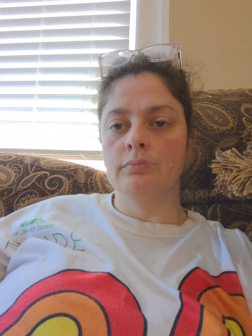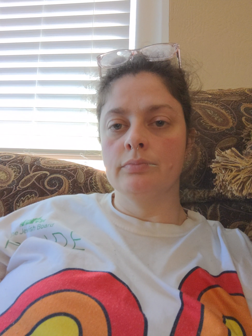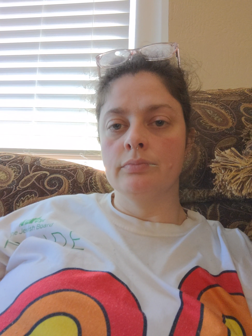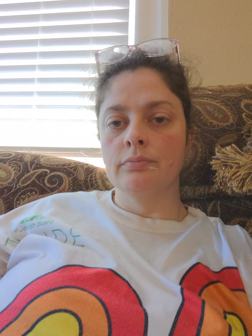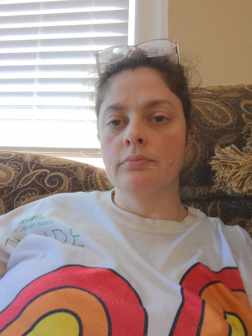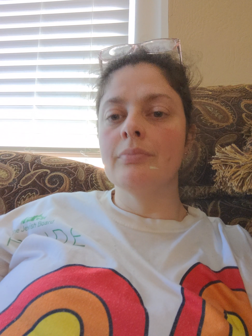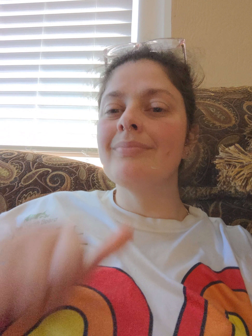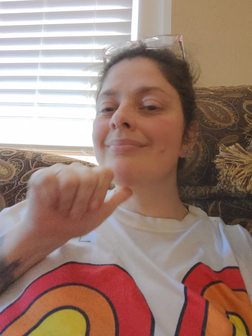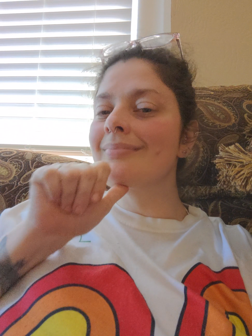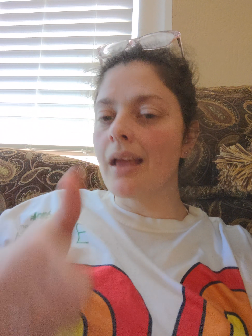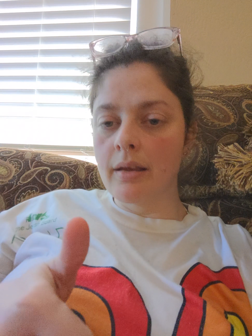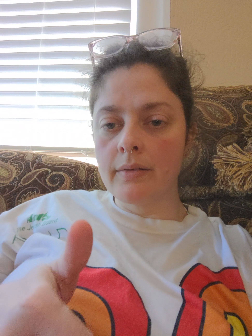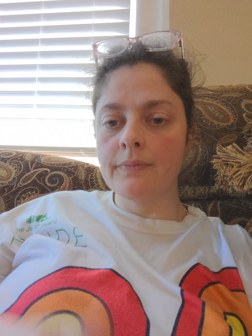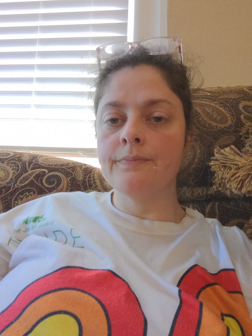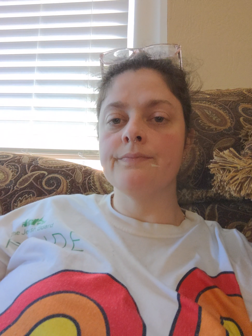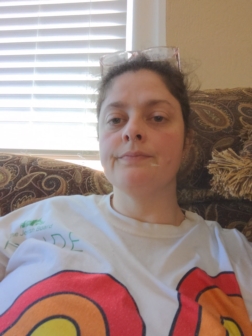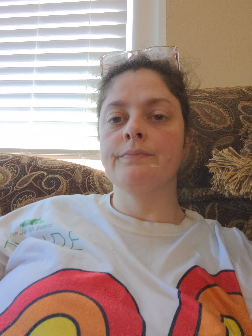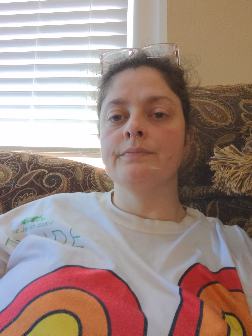not